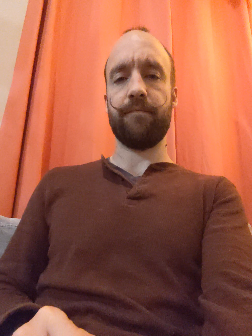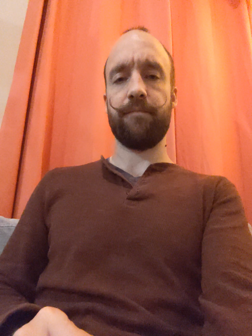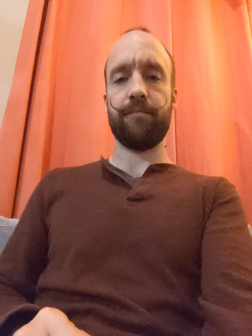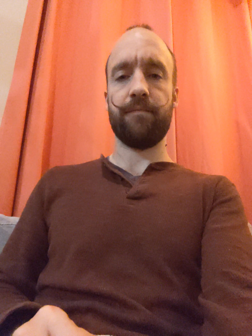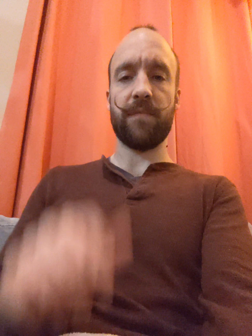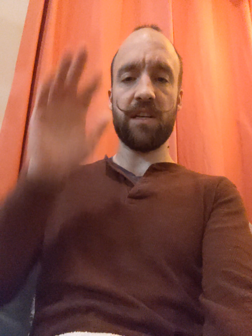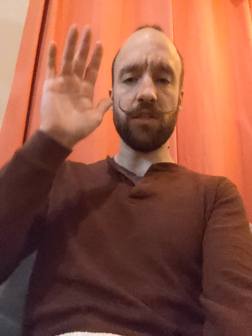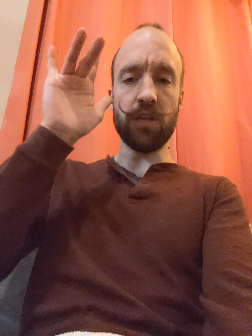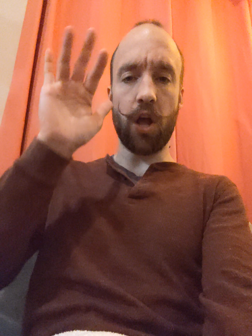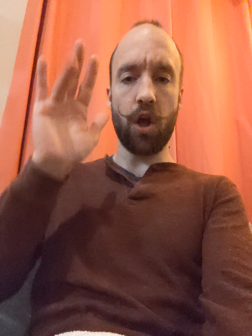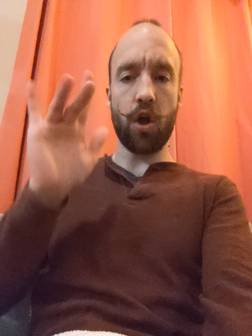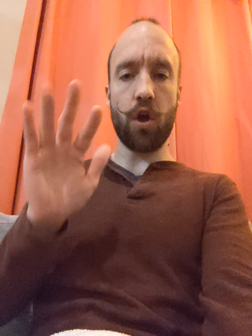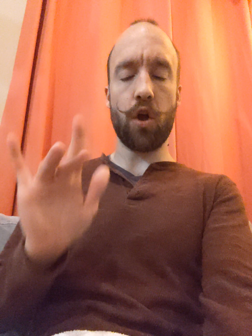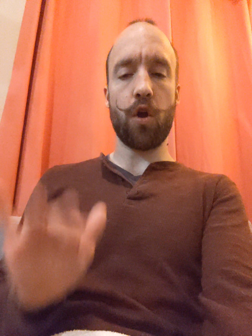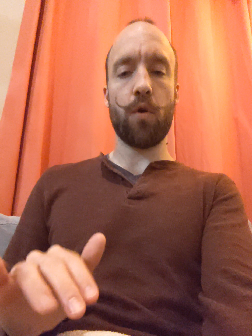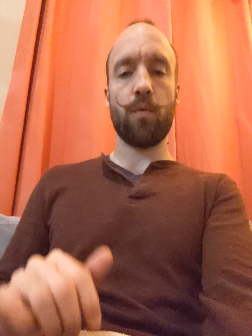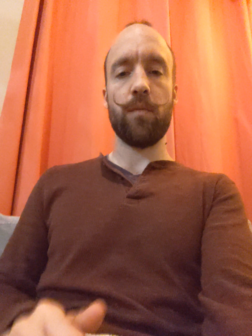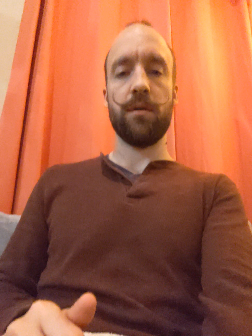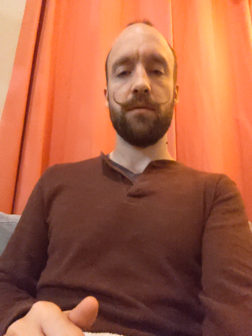snow